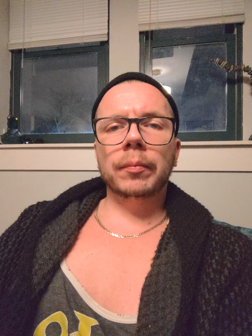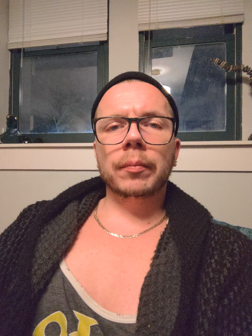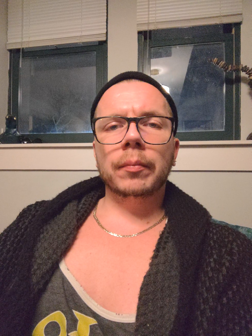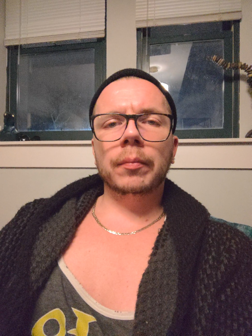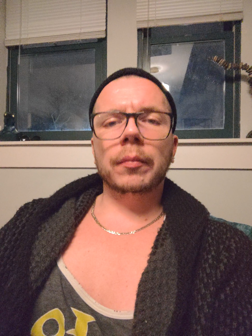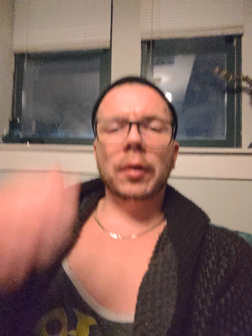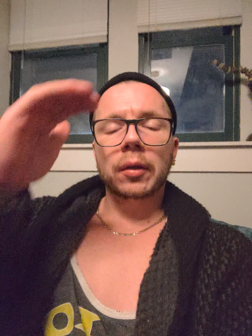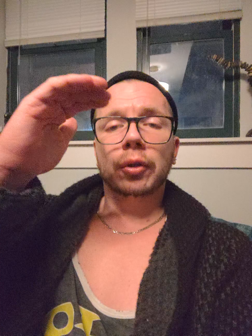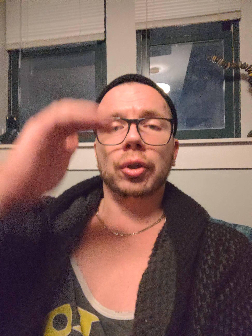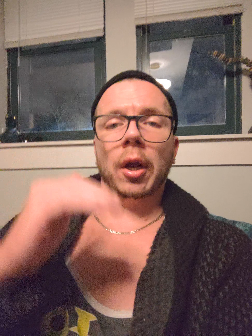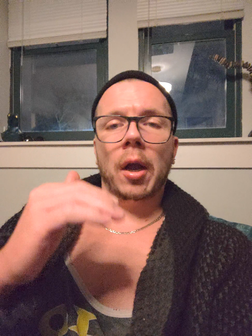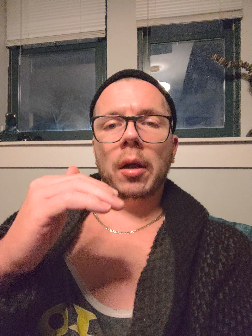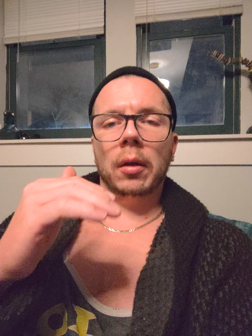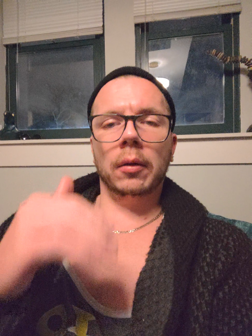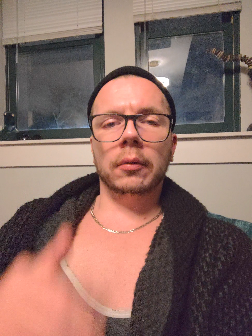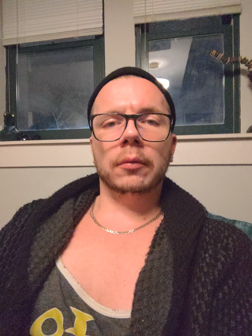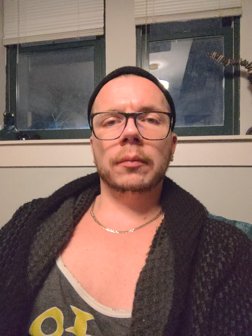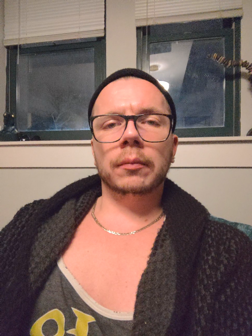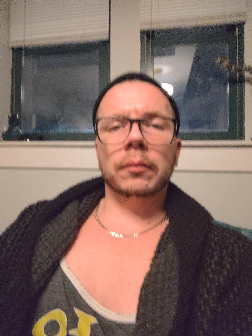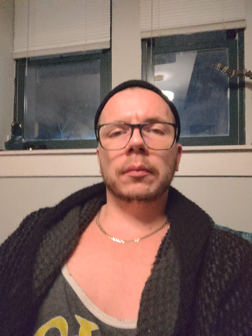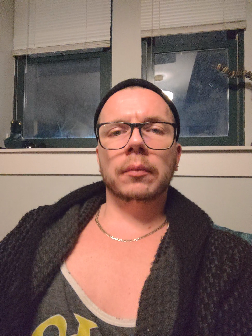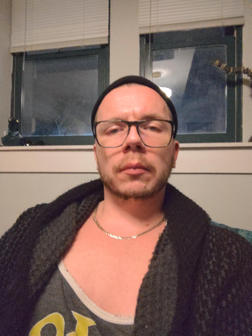child